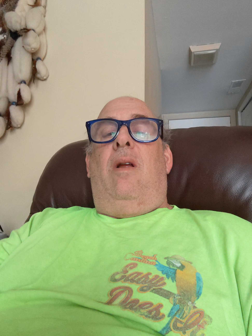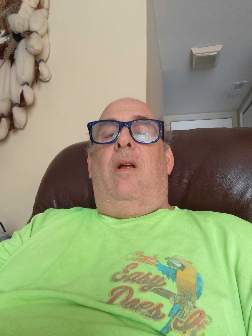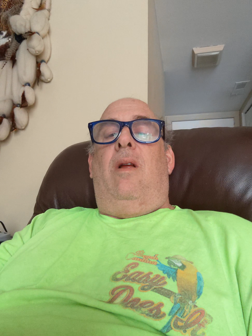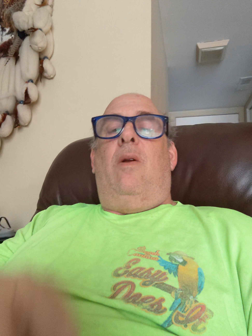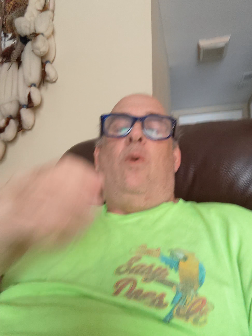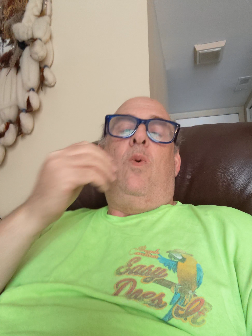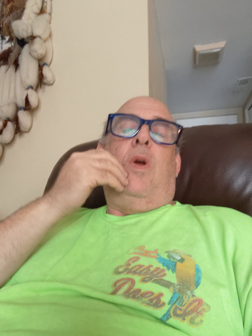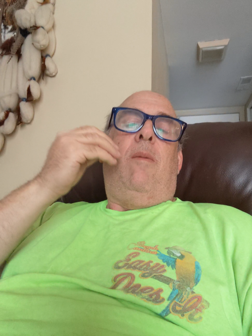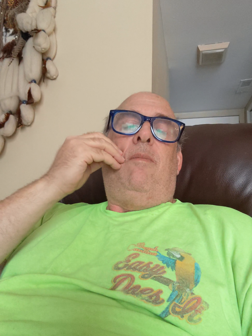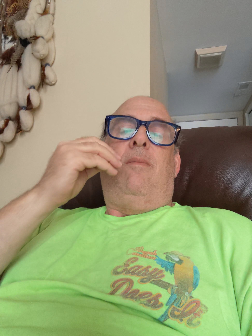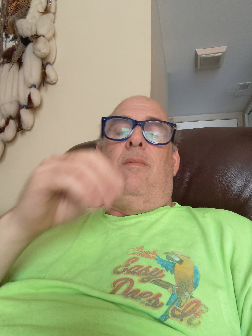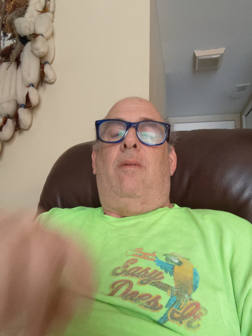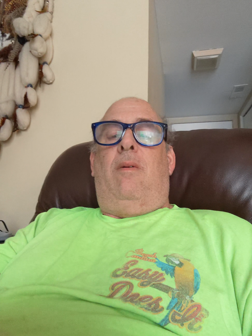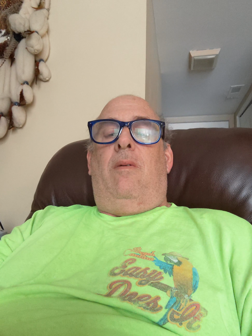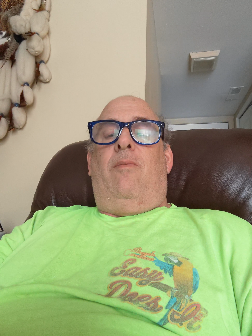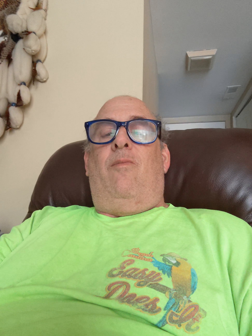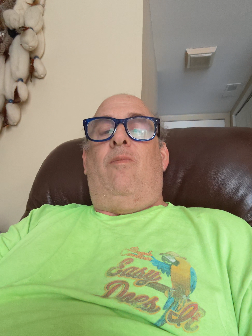home